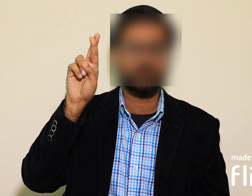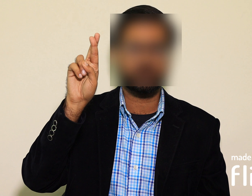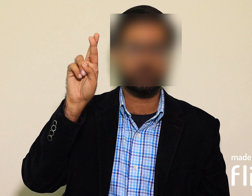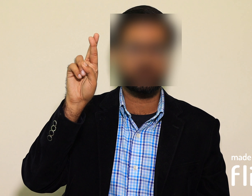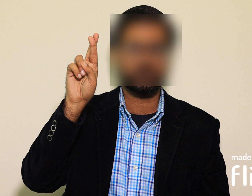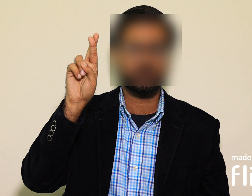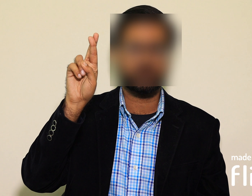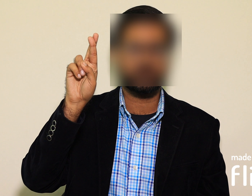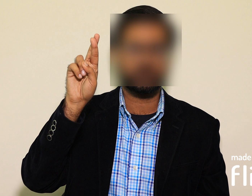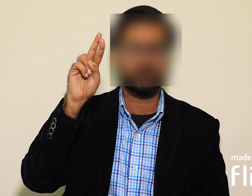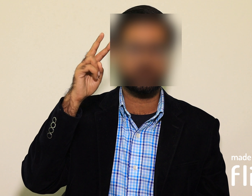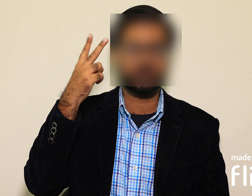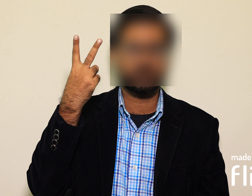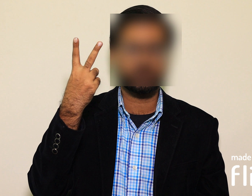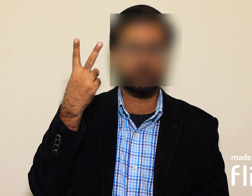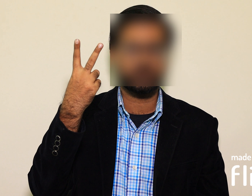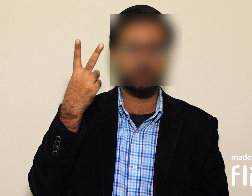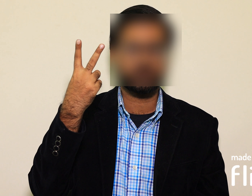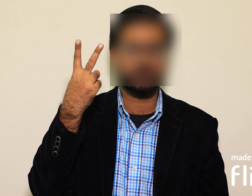ڑ